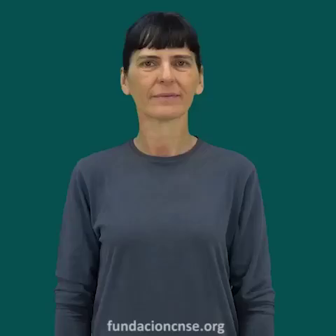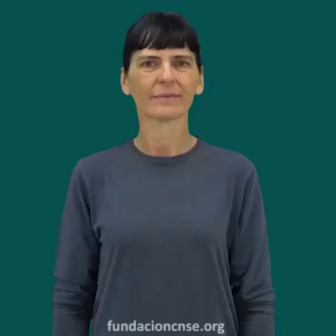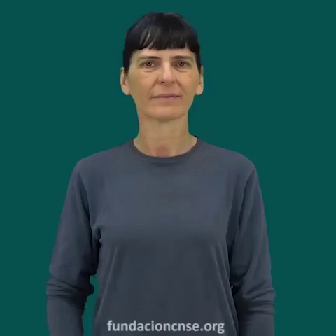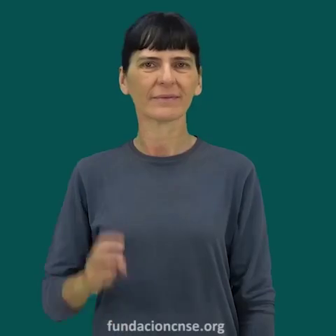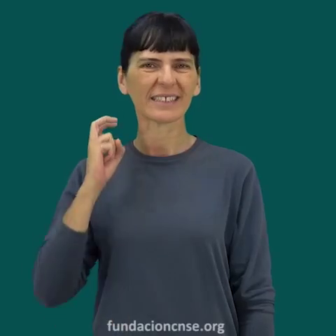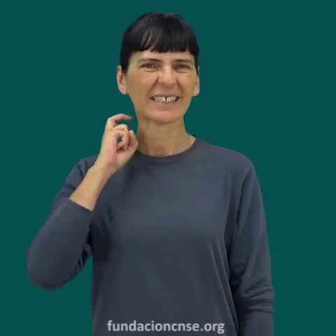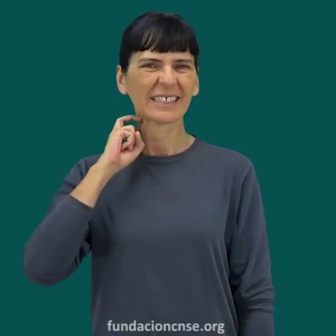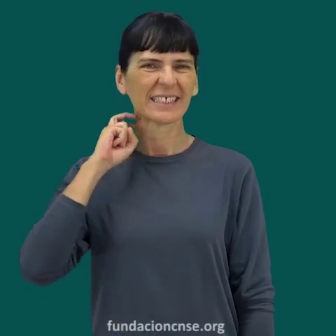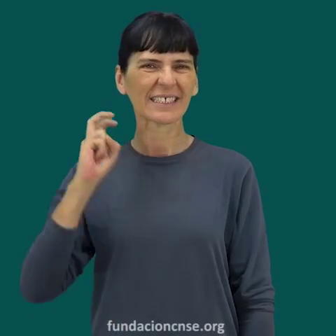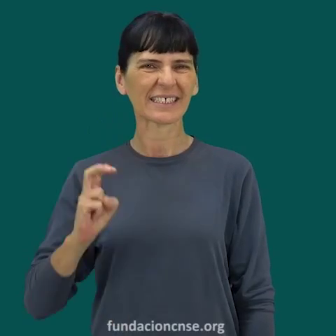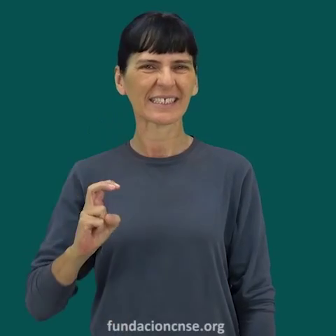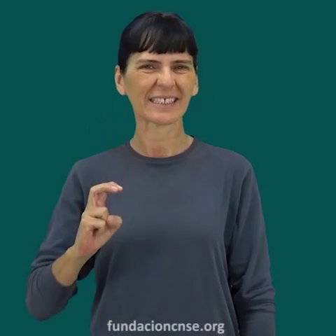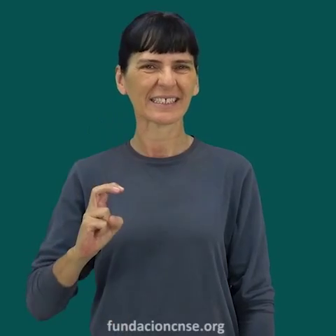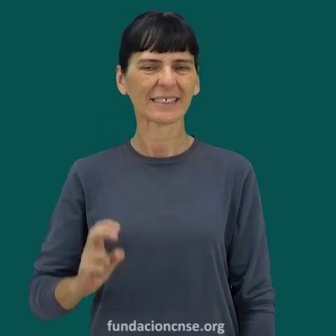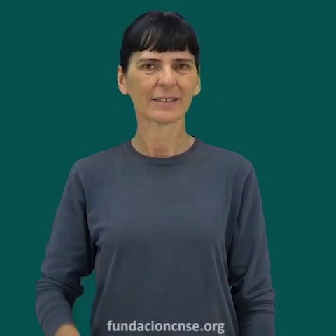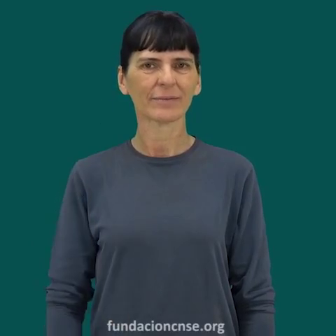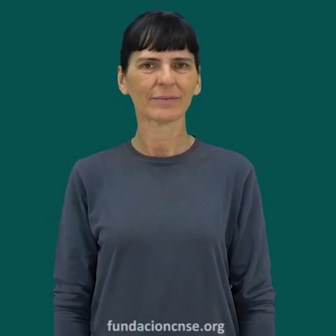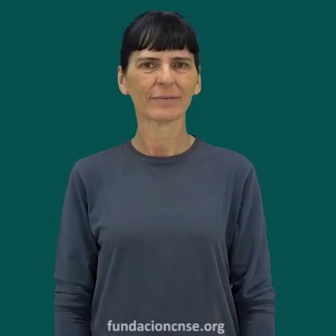estres